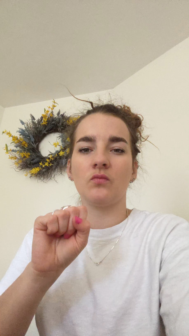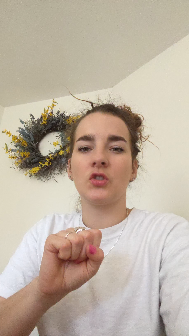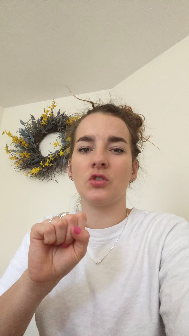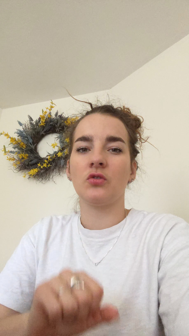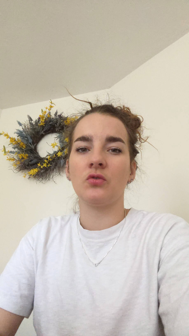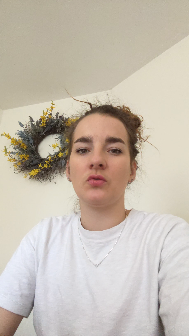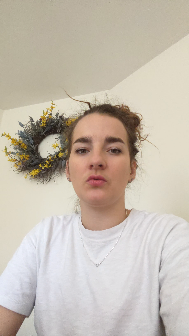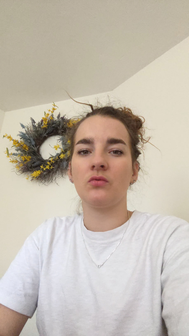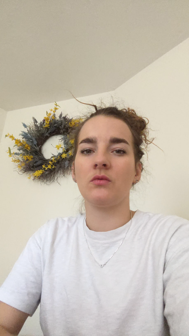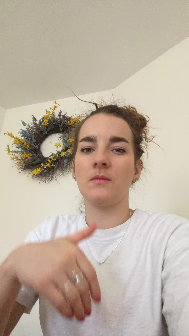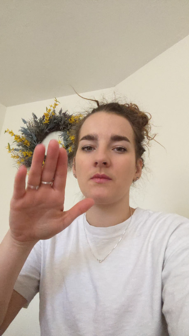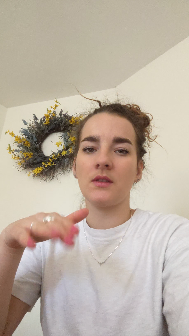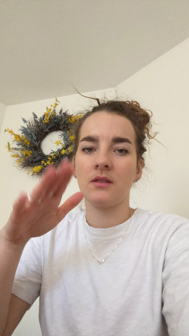paint